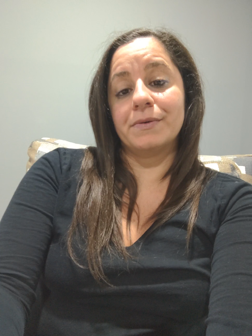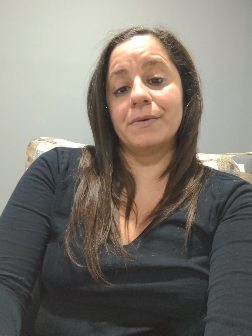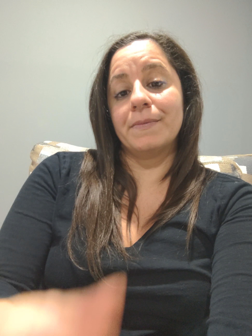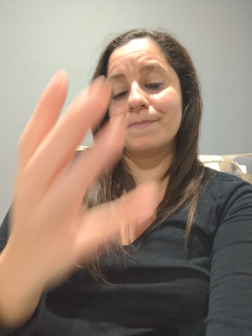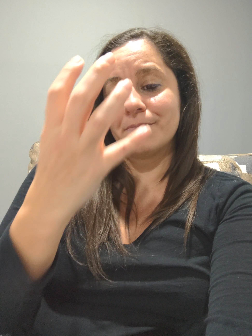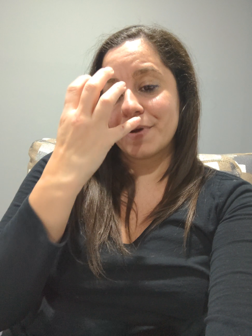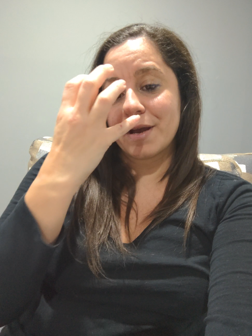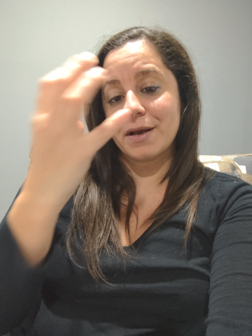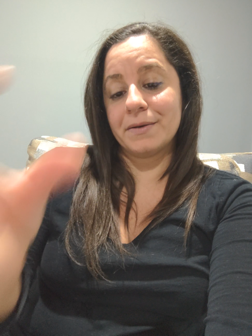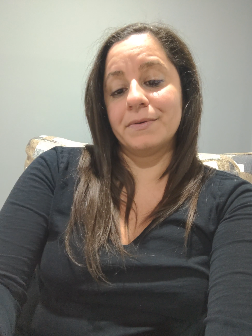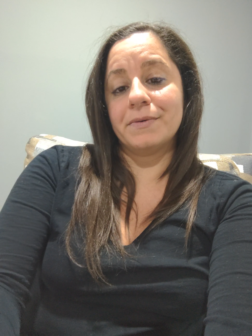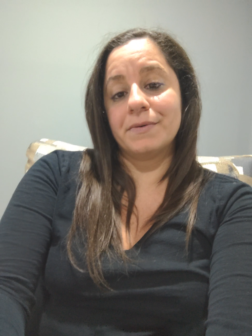mad